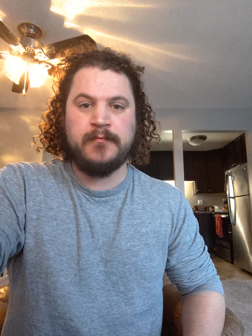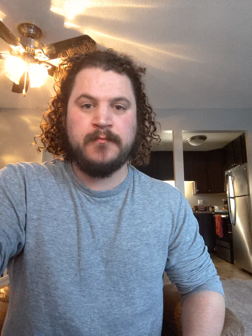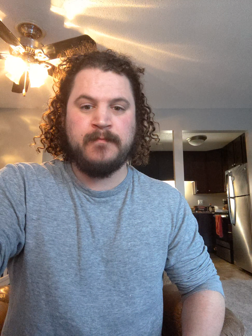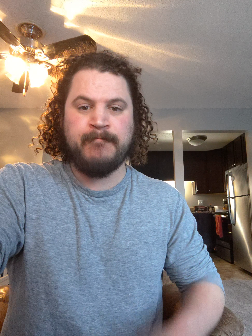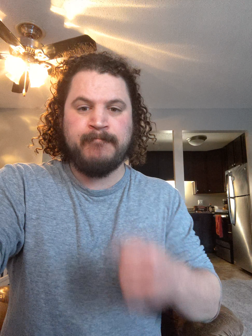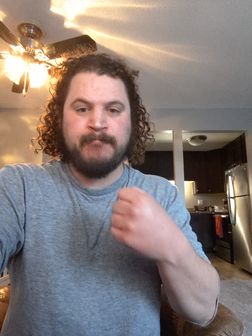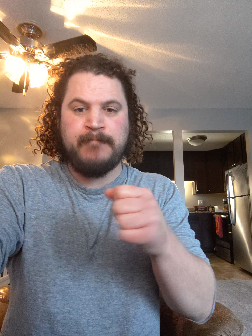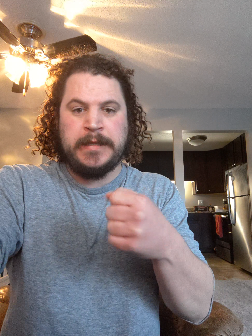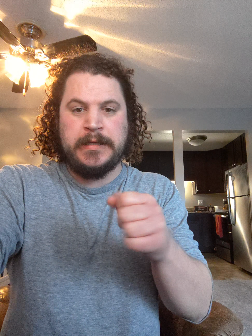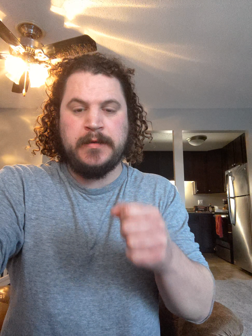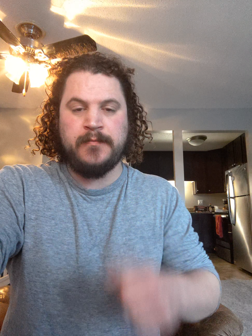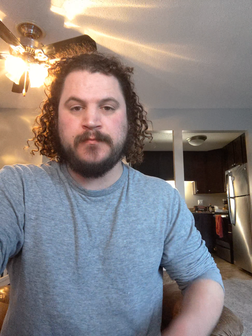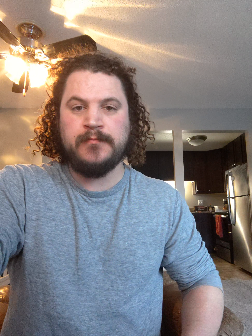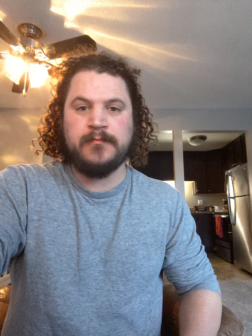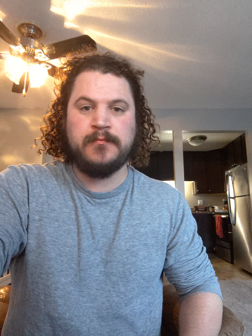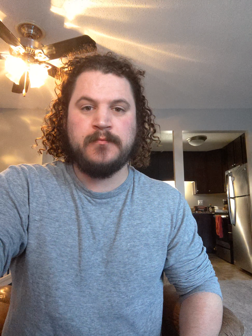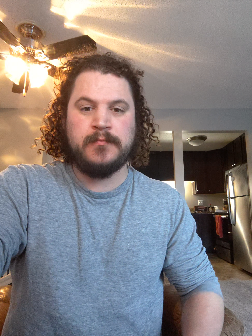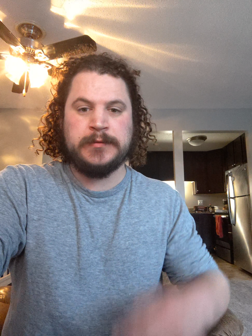make